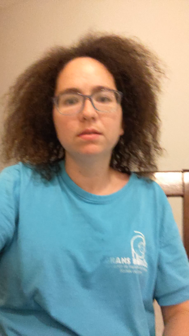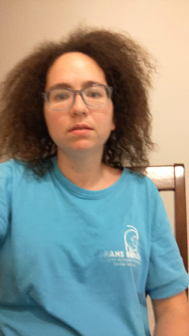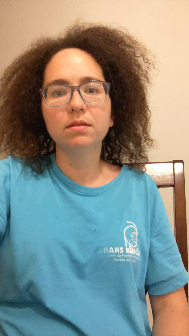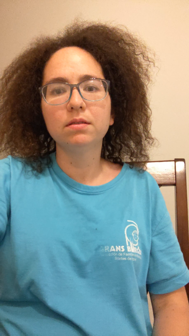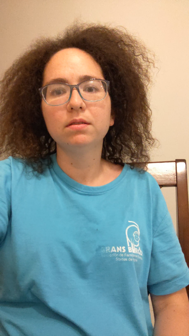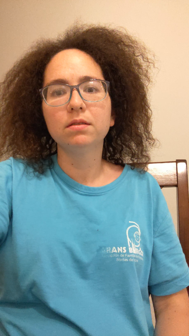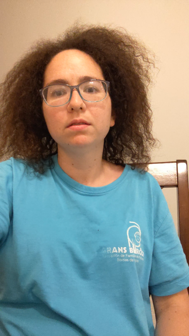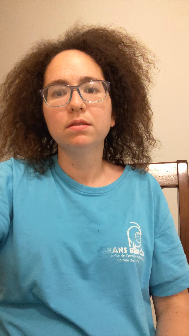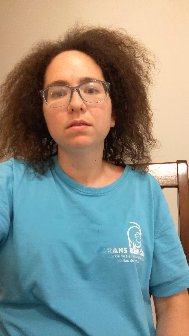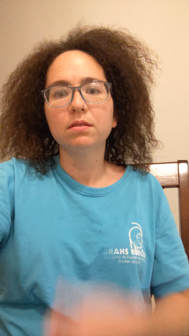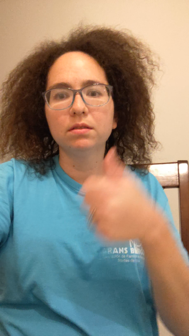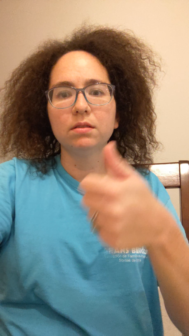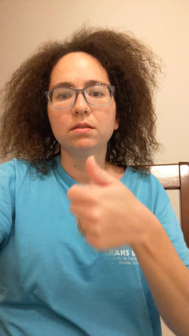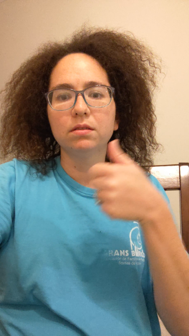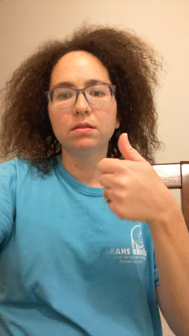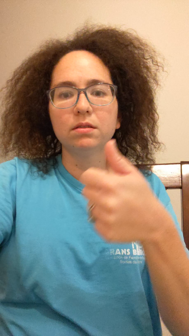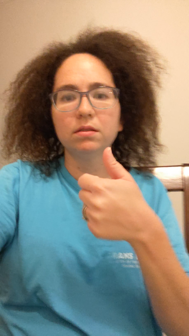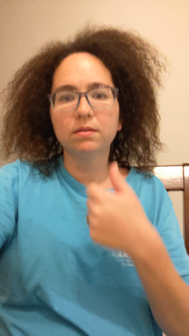basement